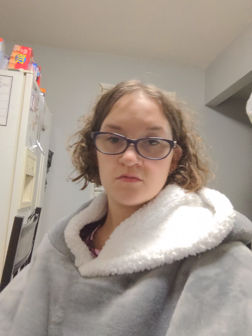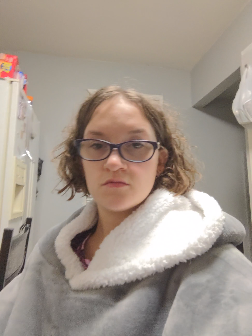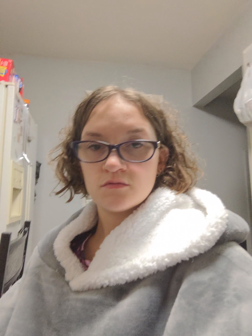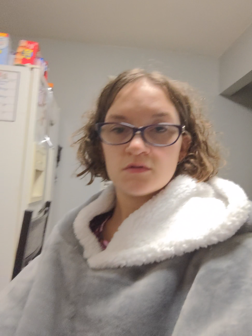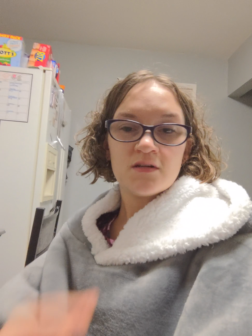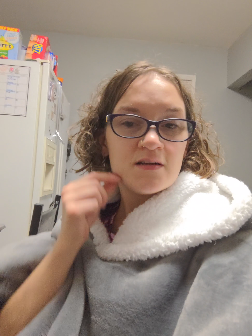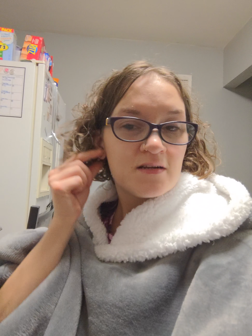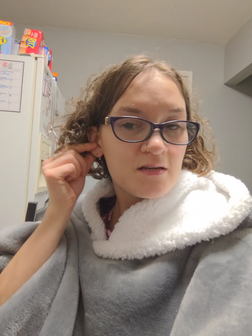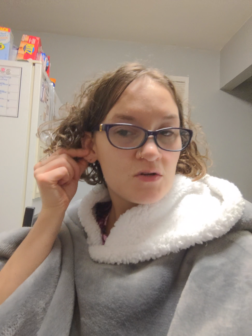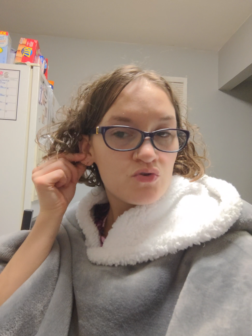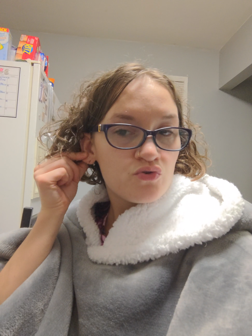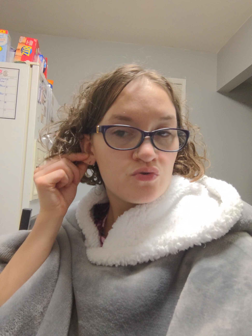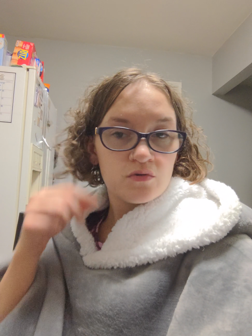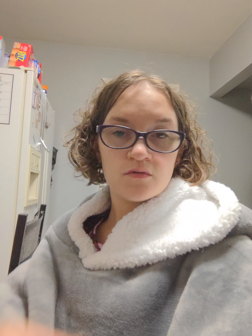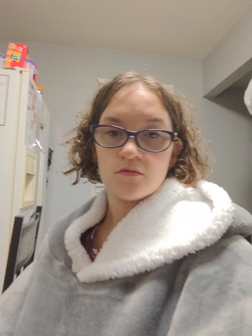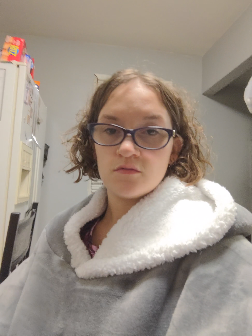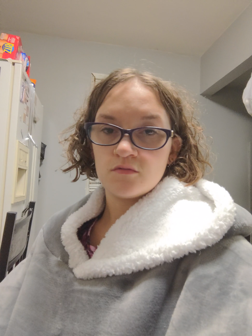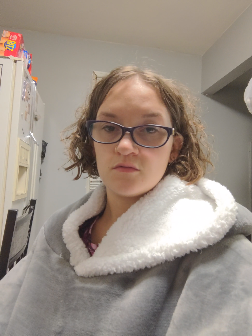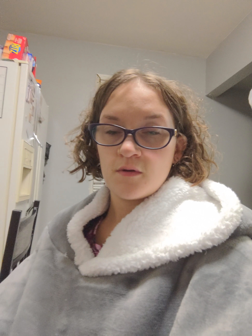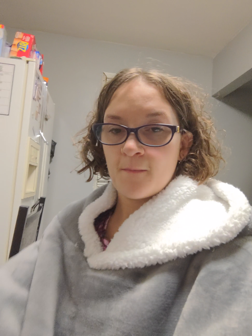ear